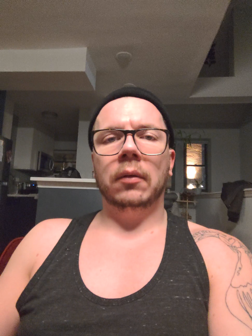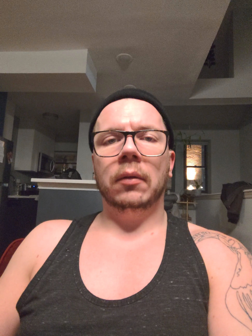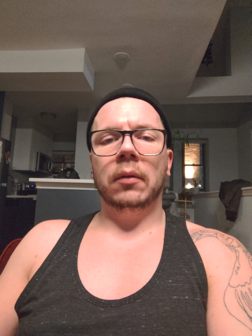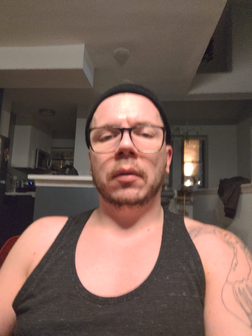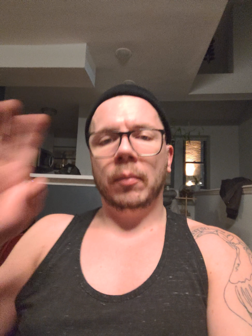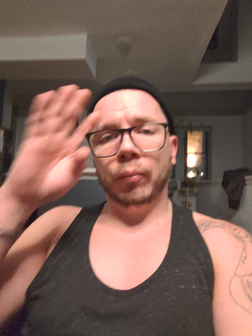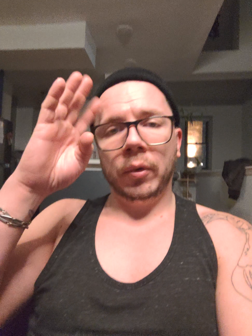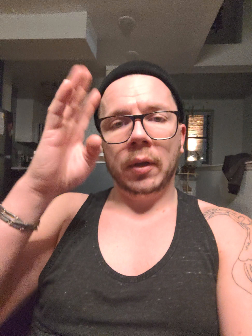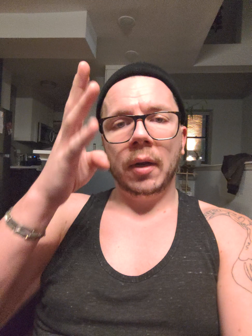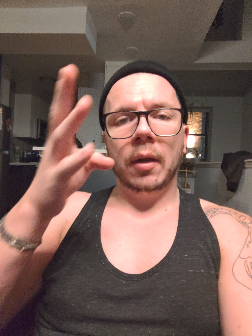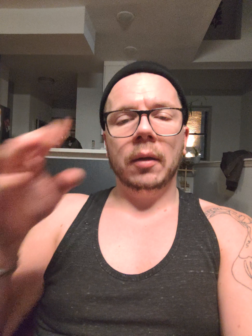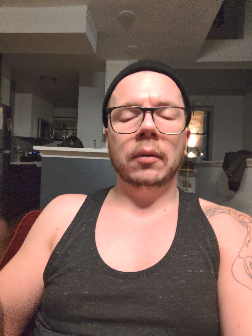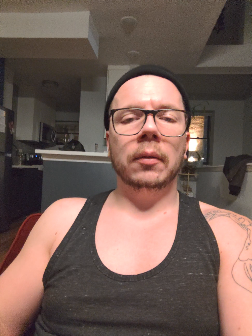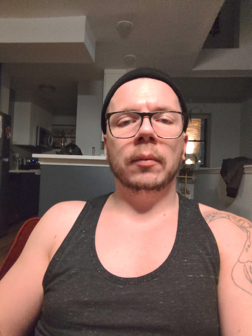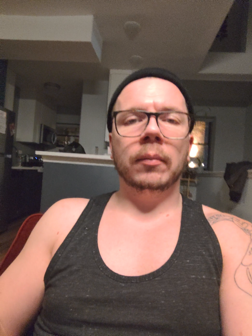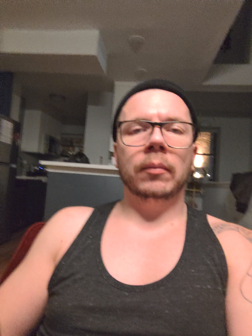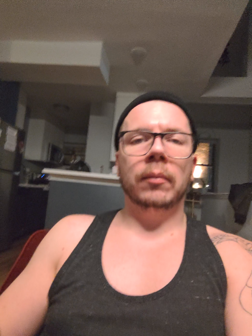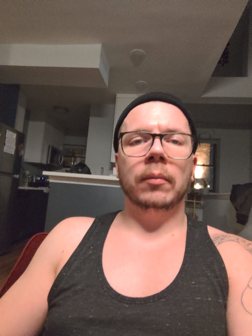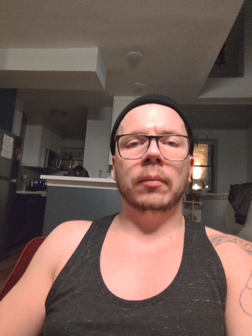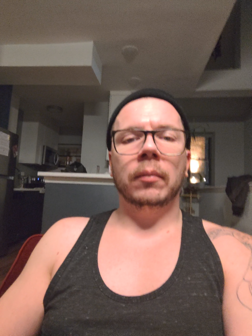pretend